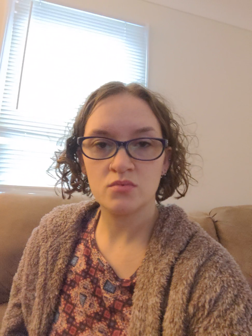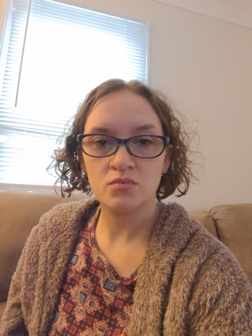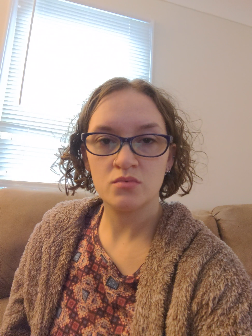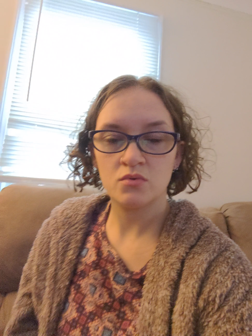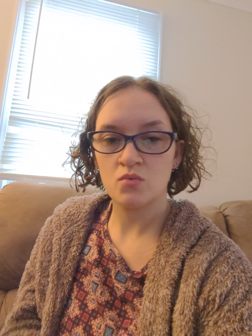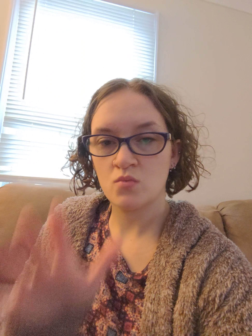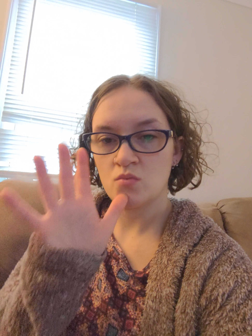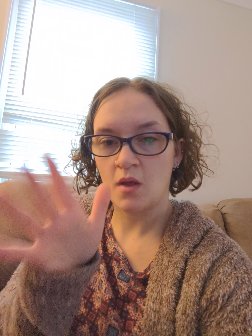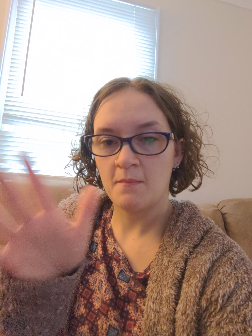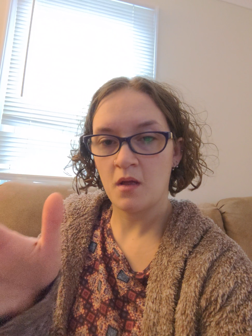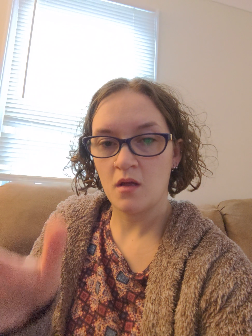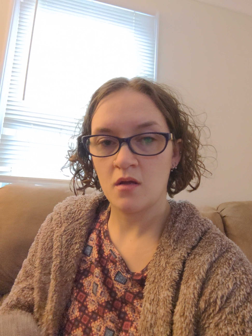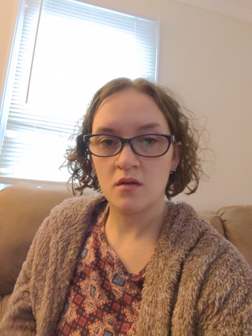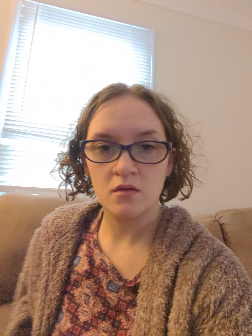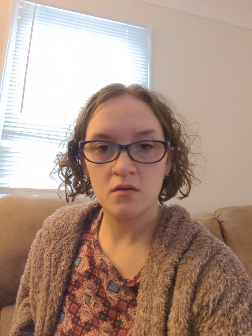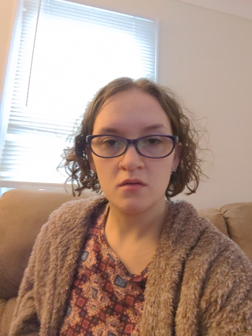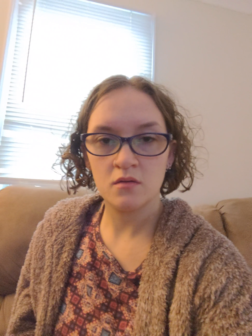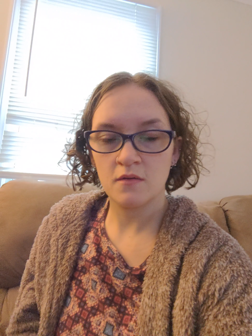grandma